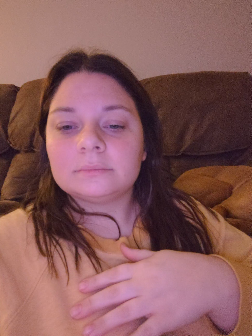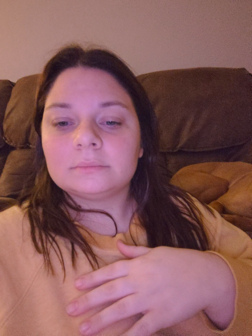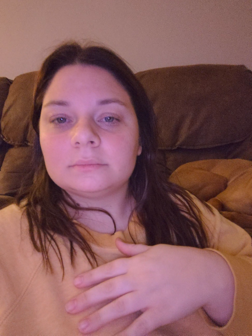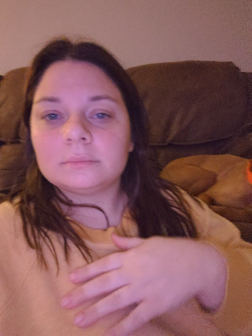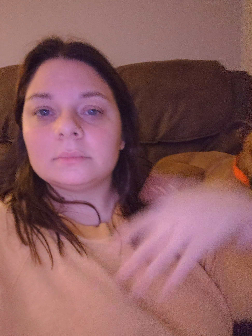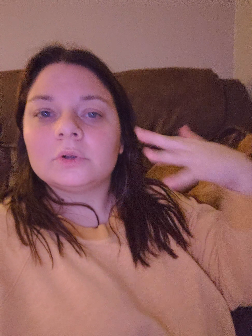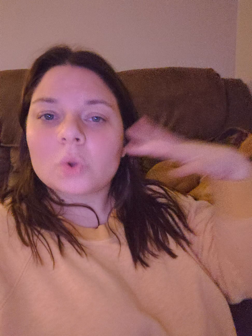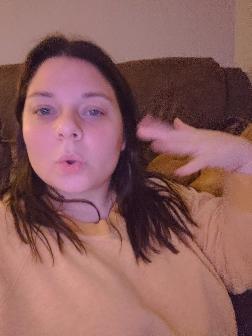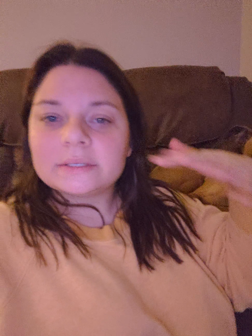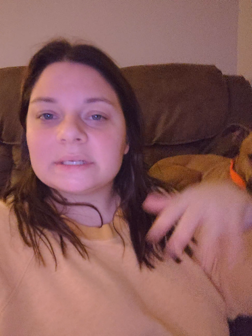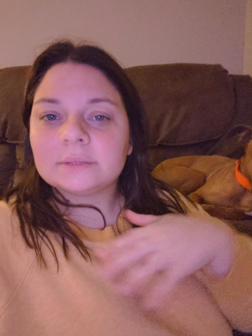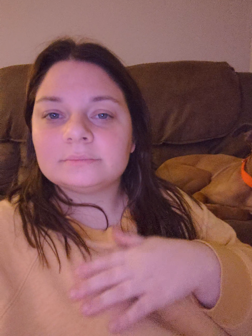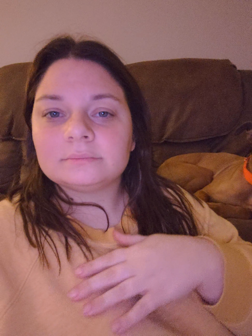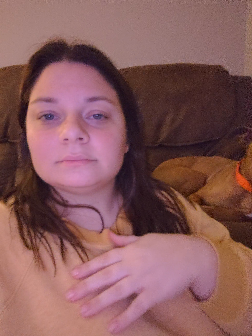noisy